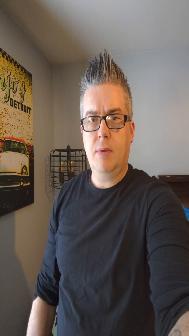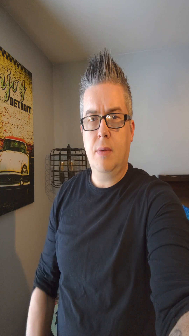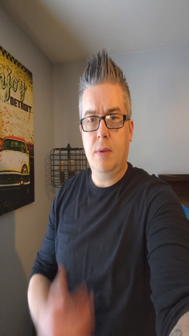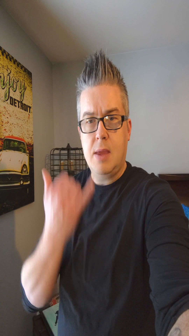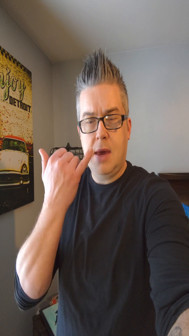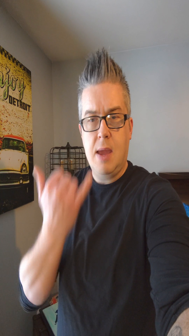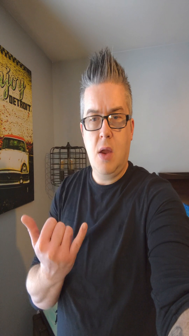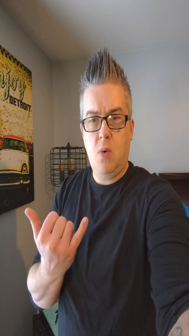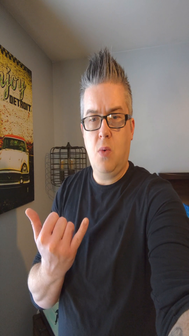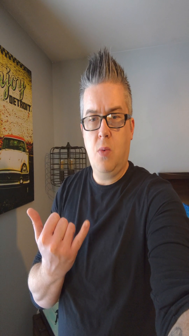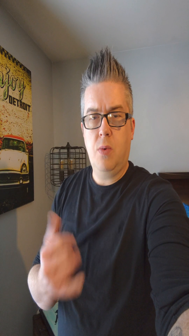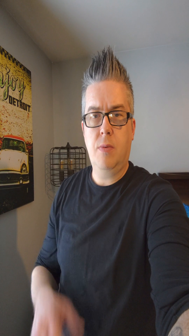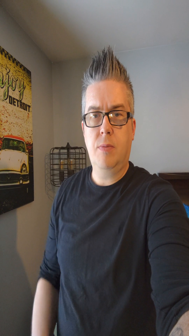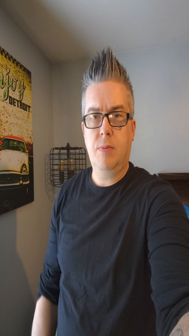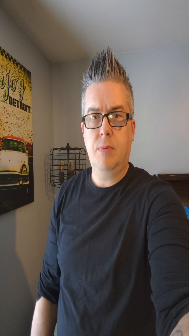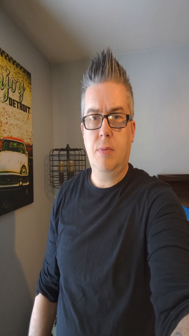now